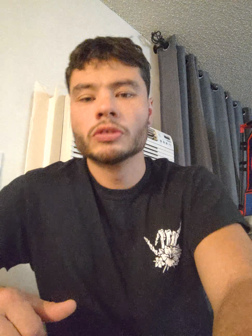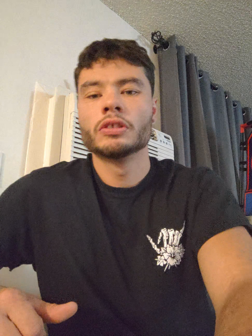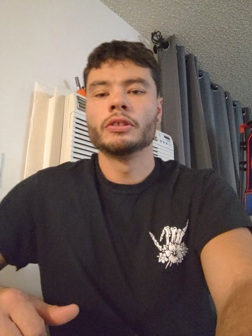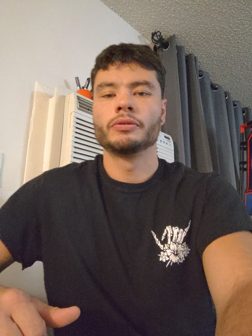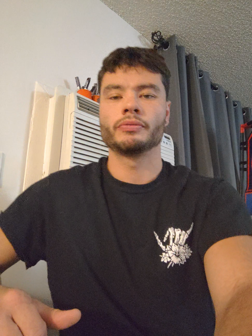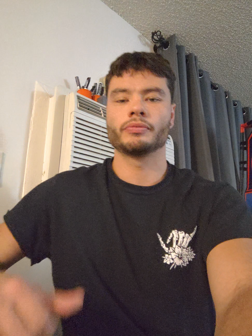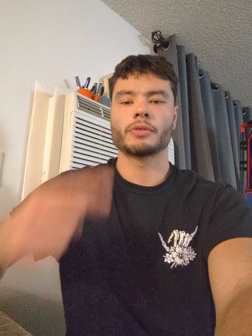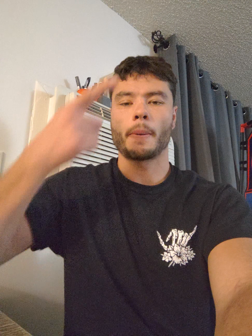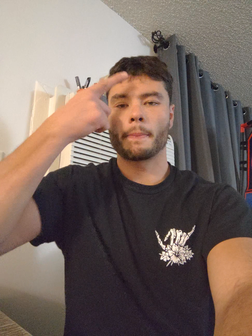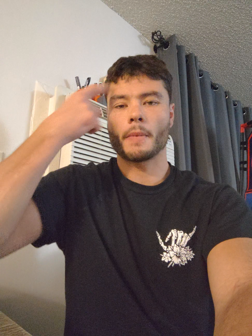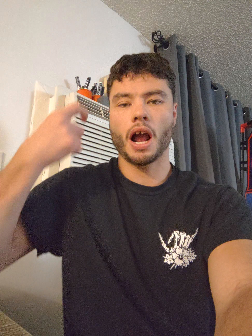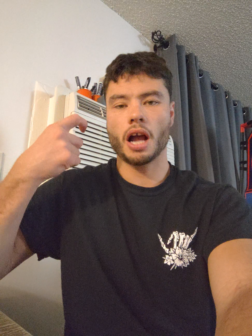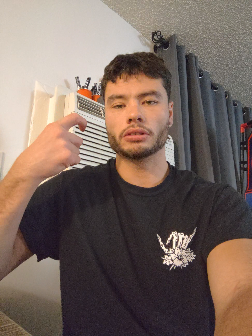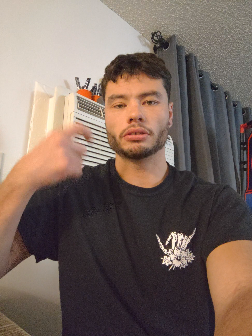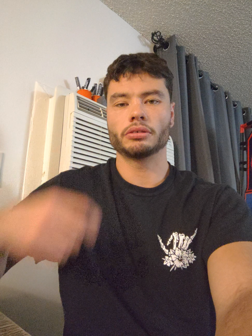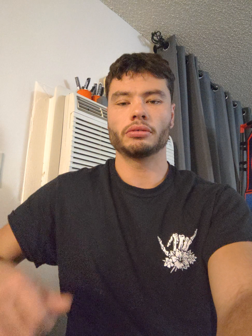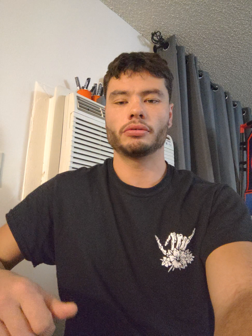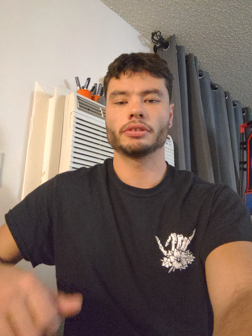because